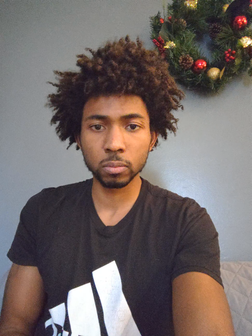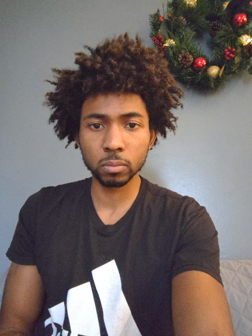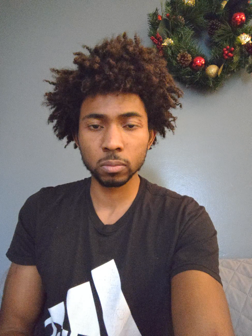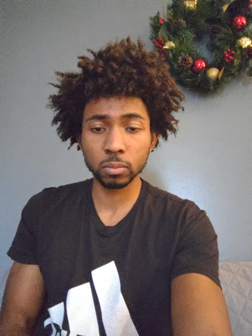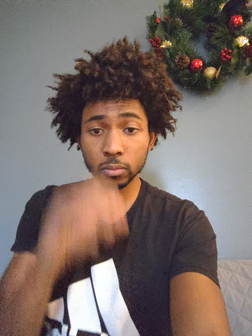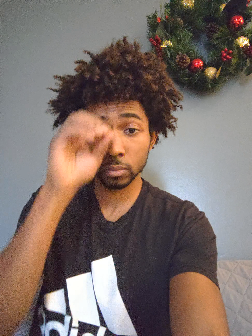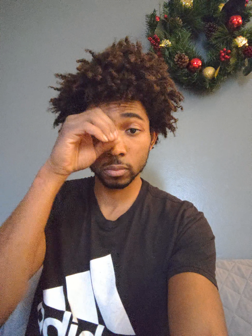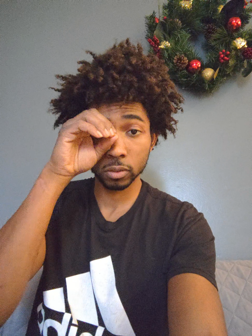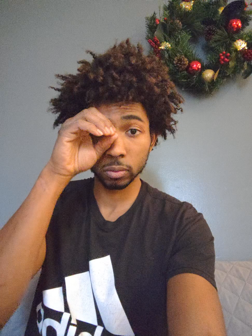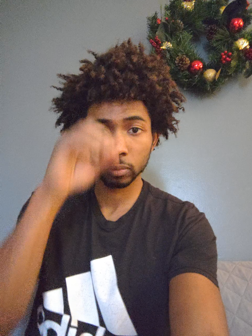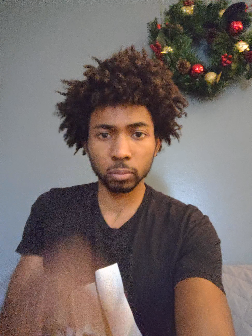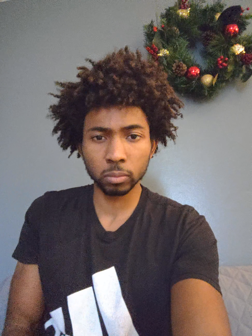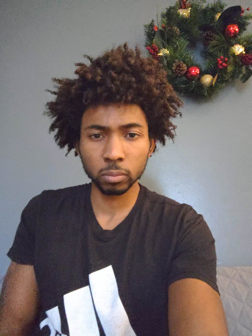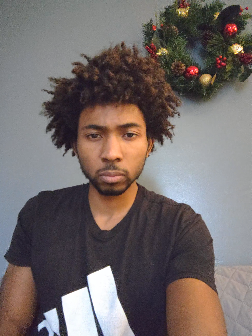owl